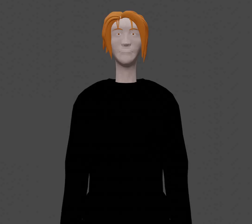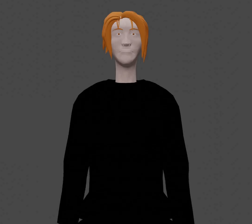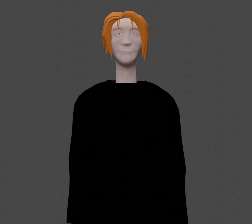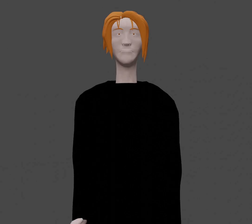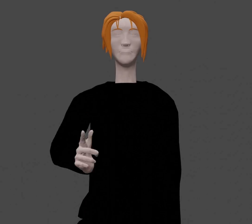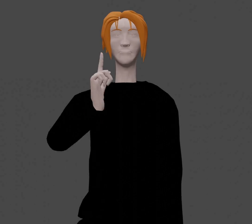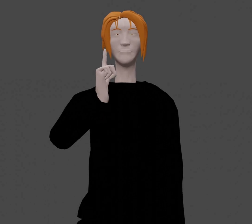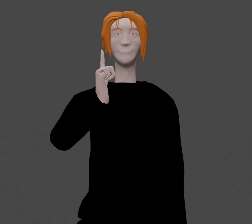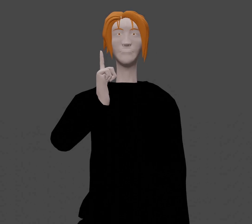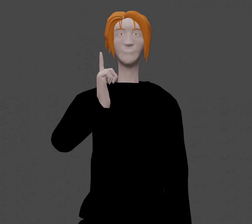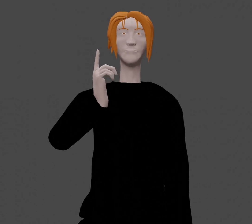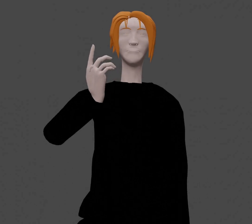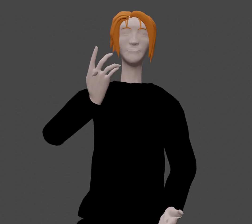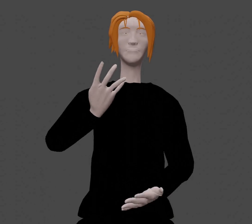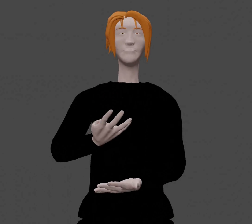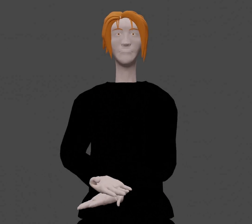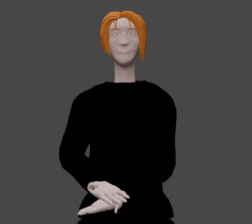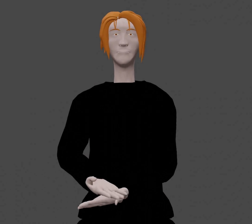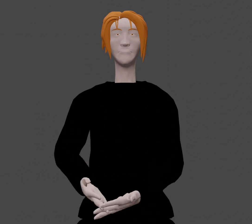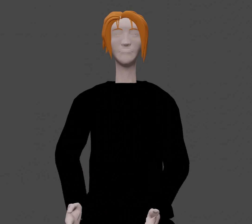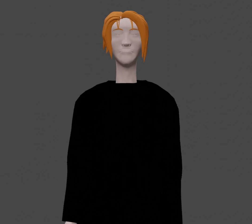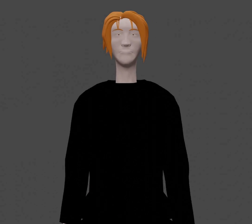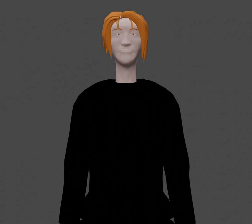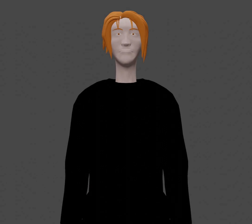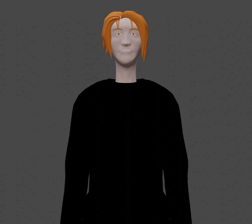Attest